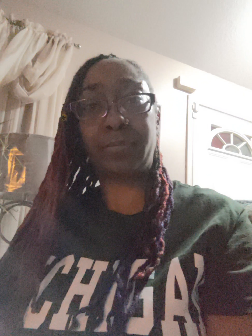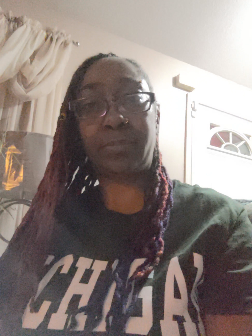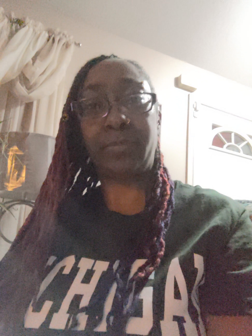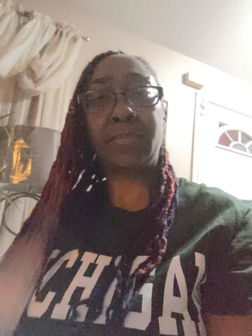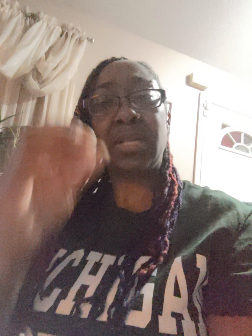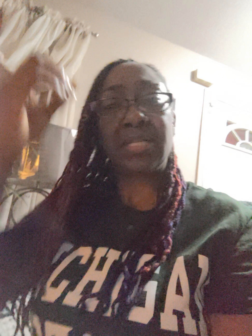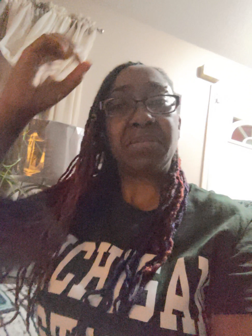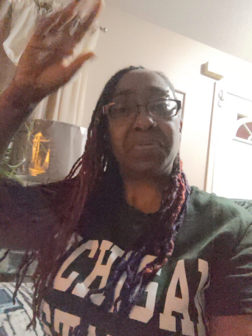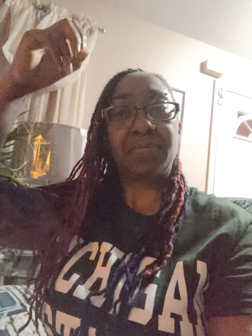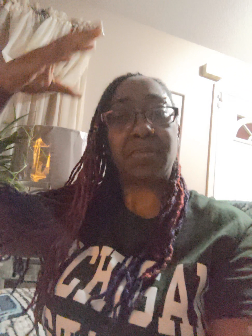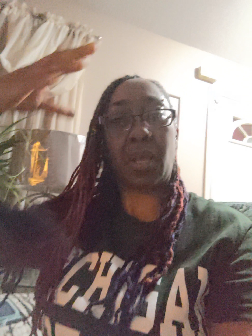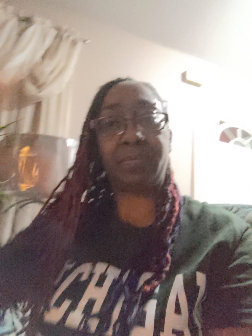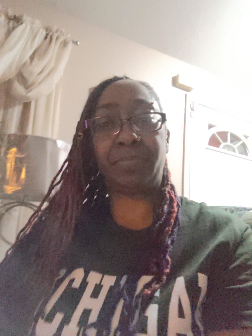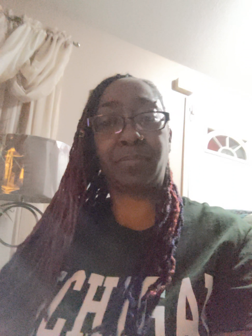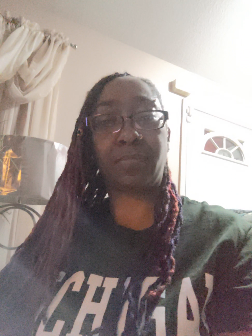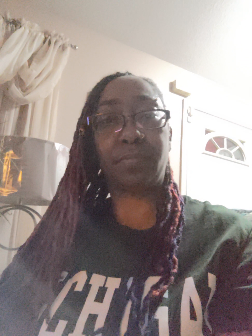sun